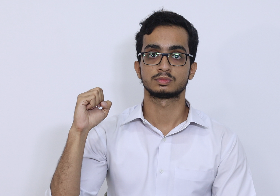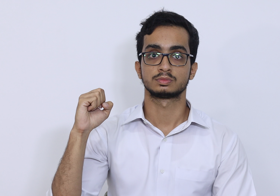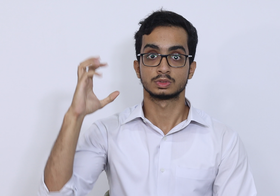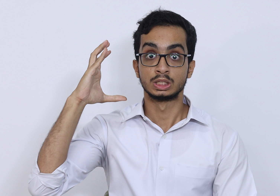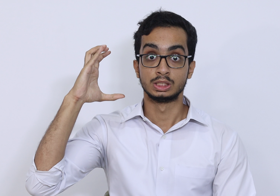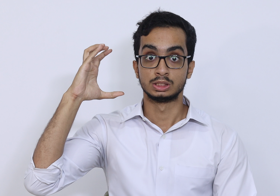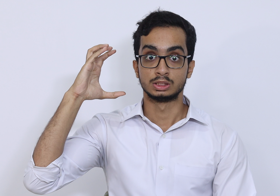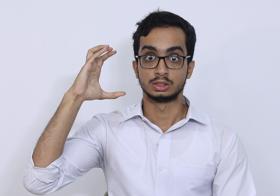stiff